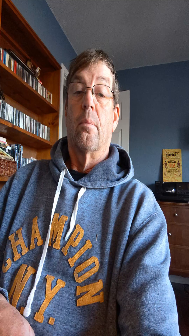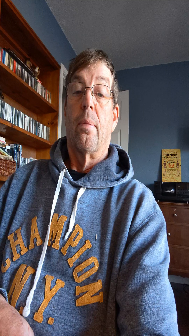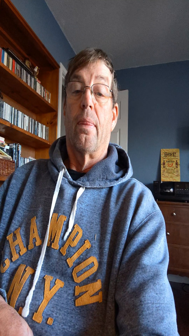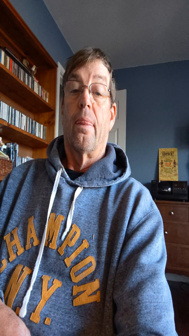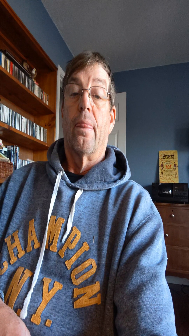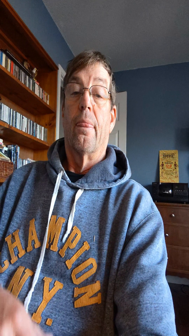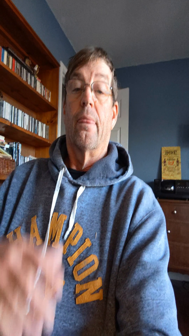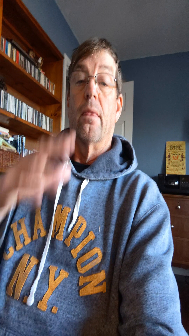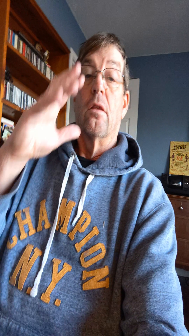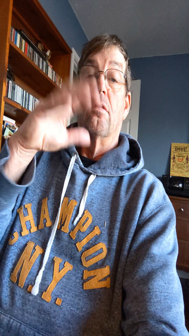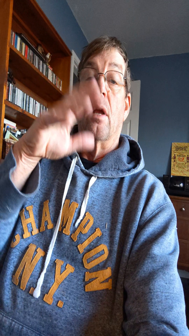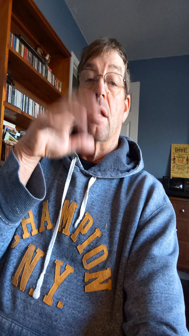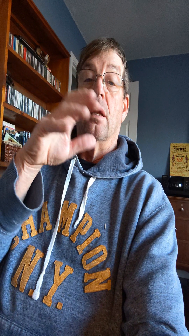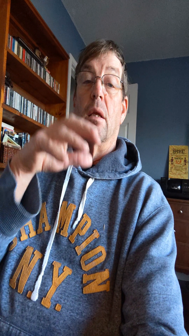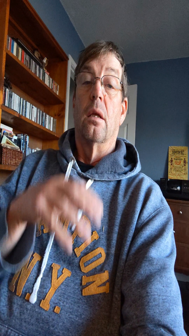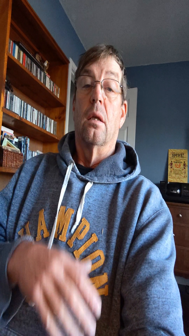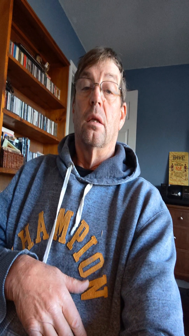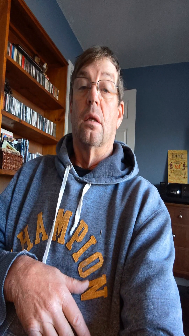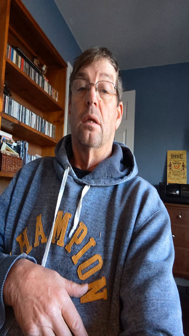rain